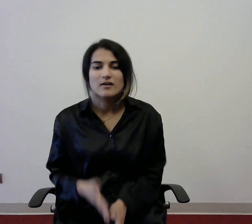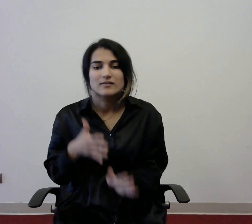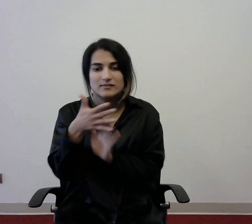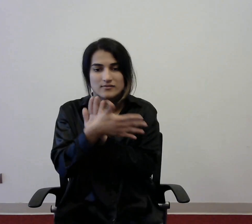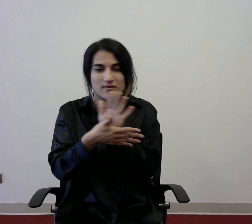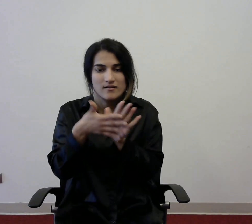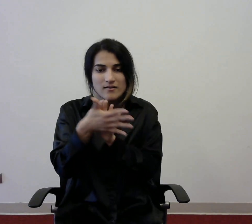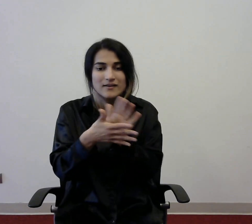işarə